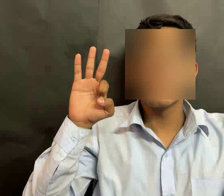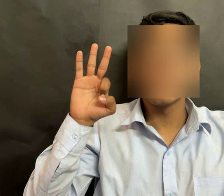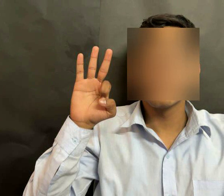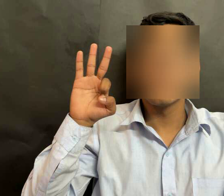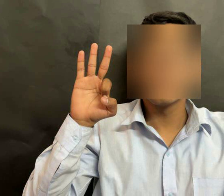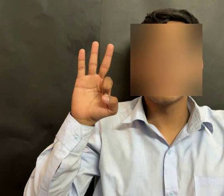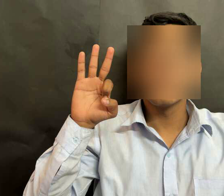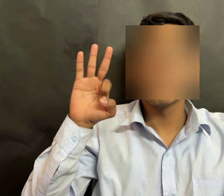F